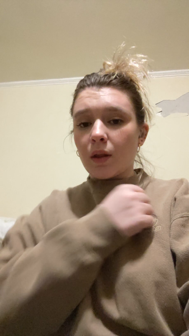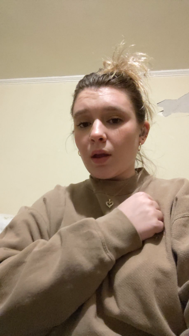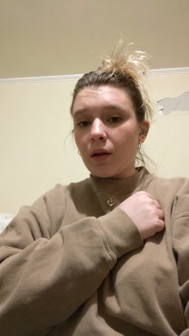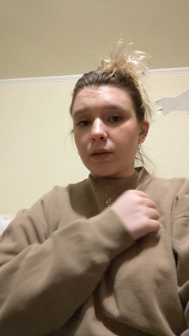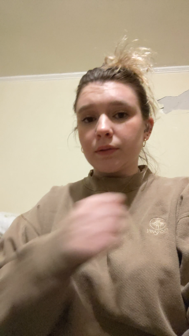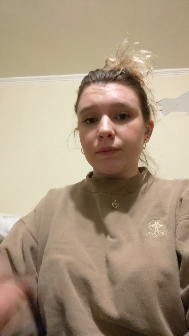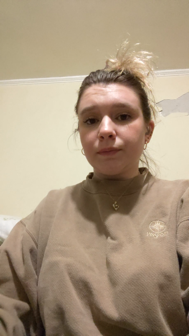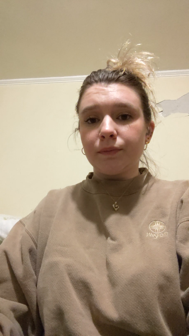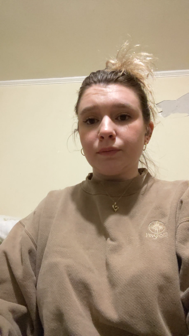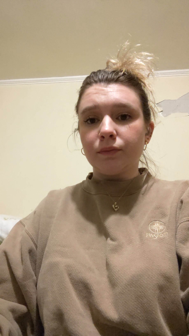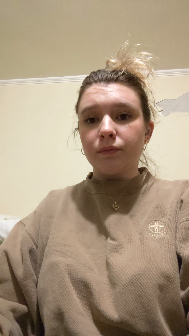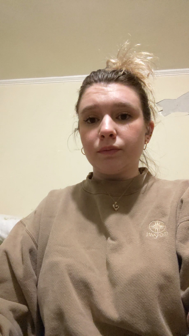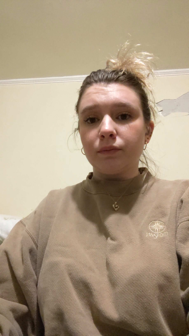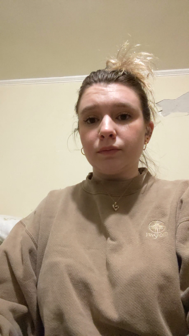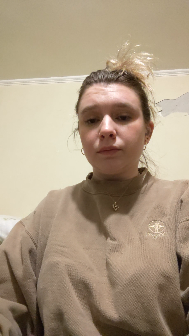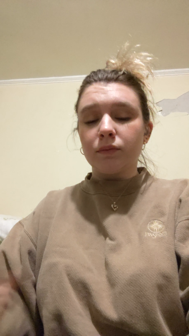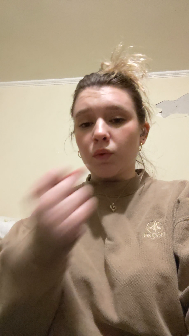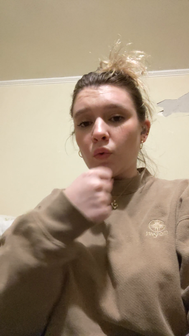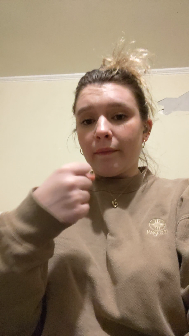coffee